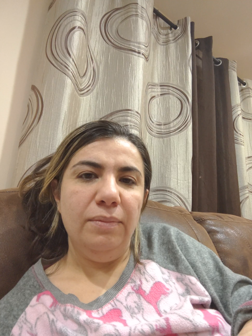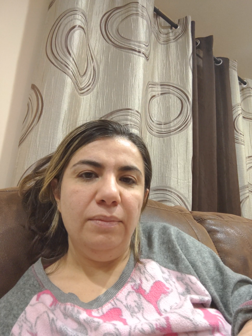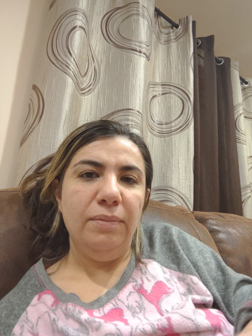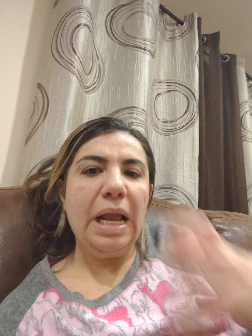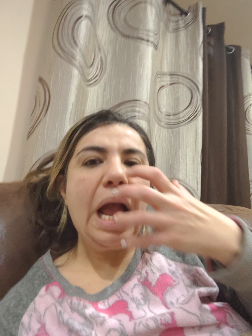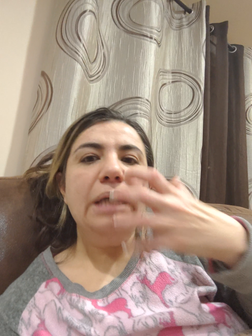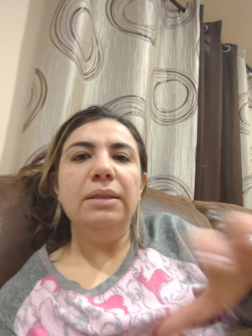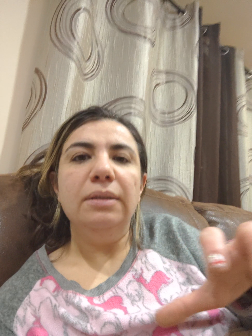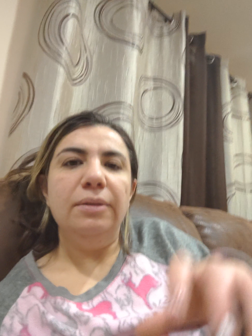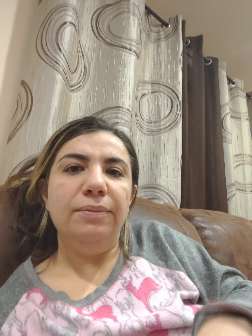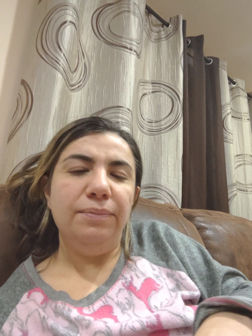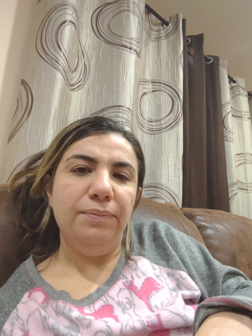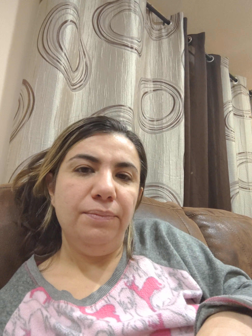hot